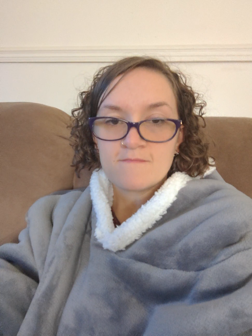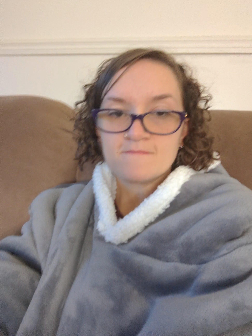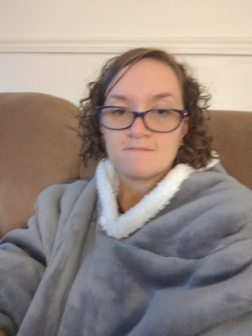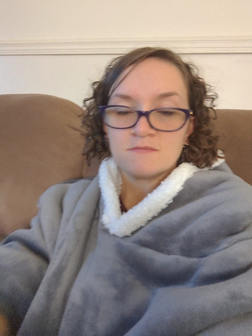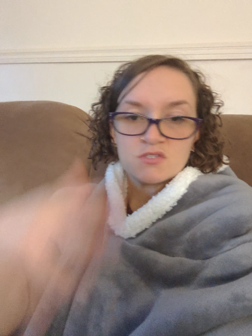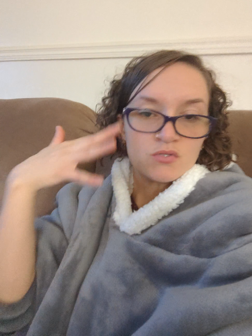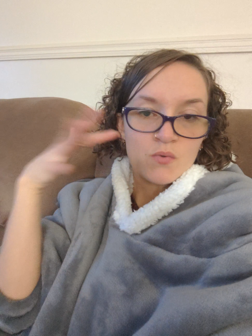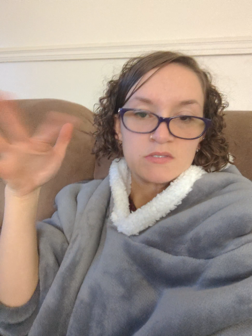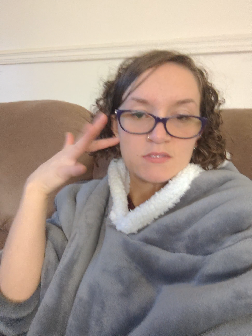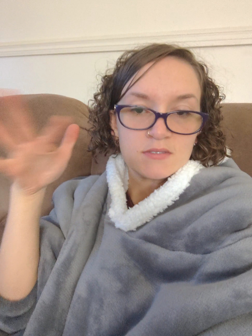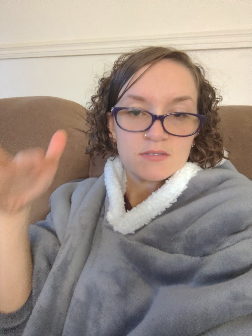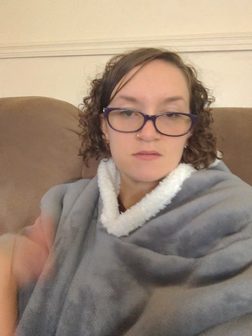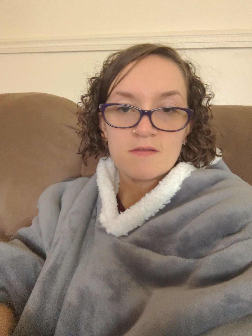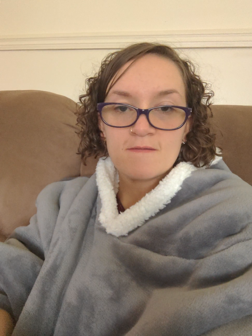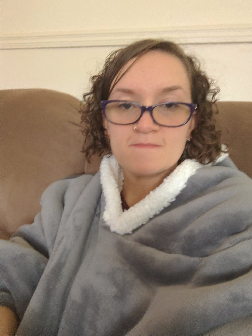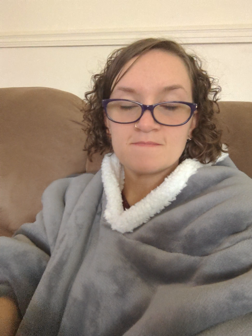noisy